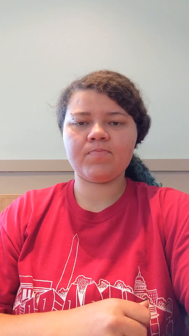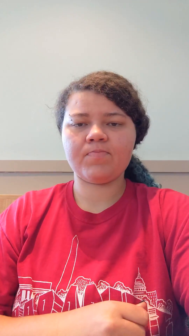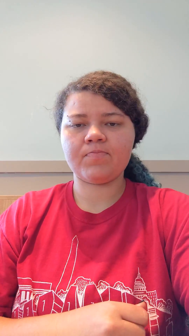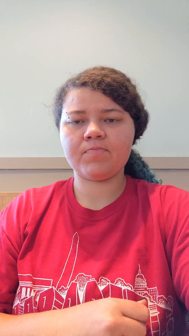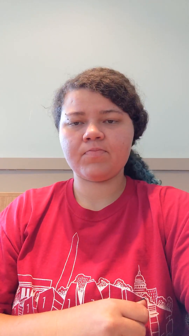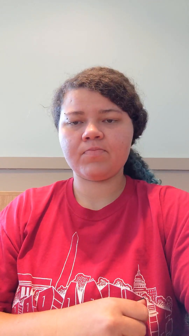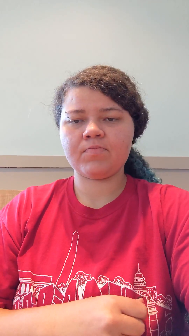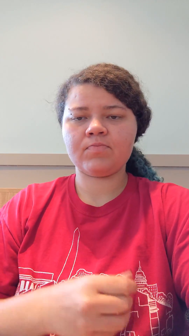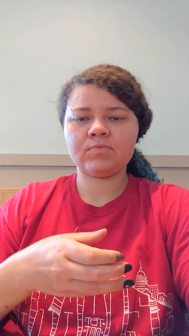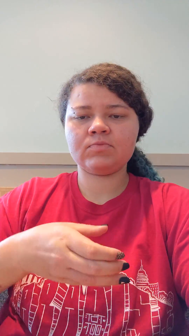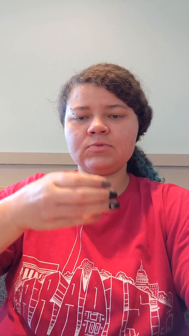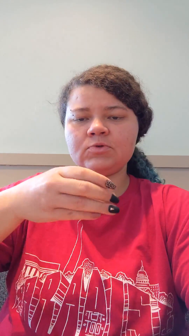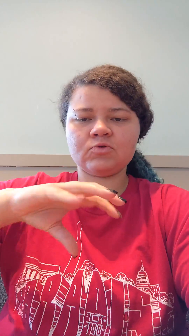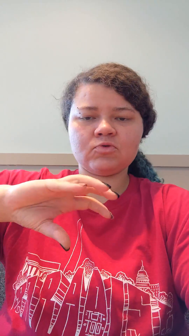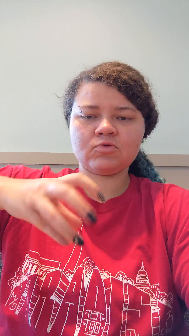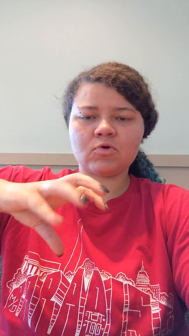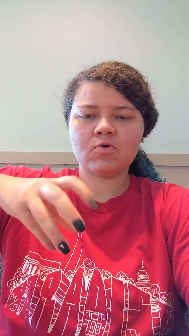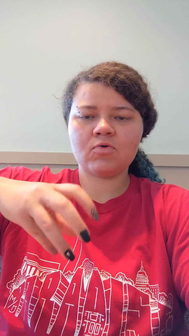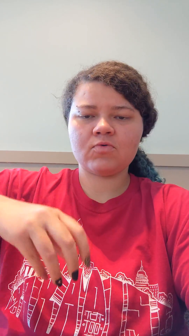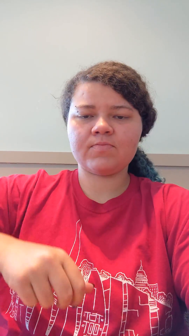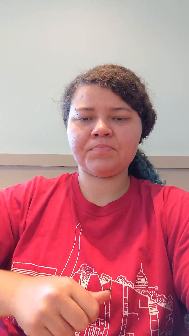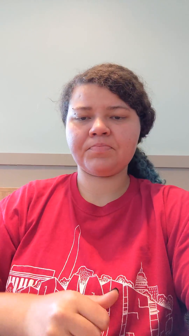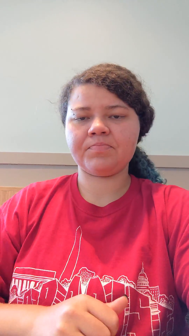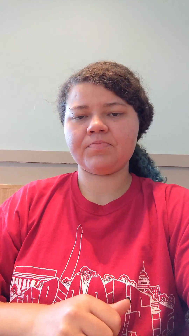jar